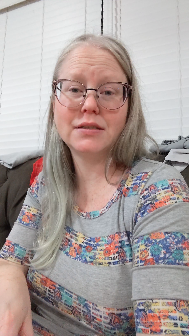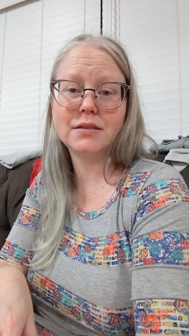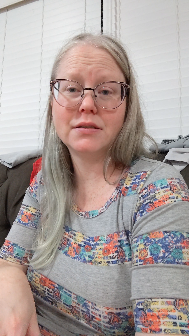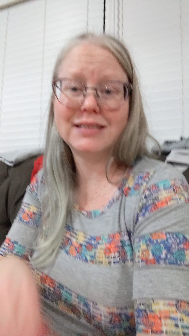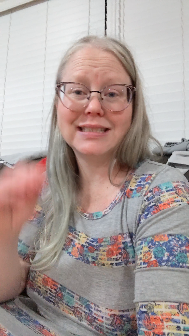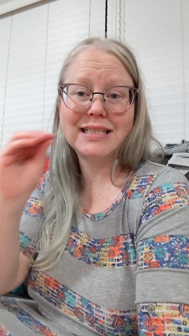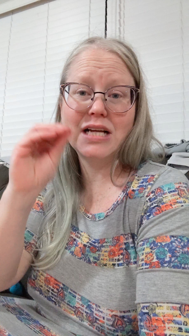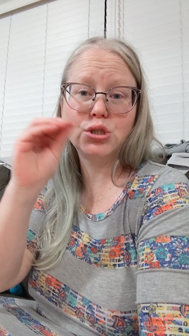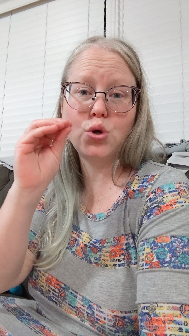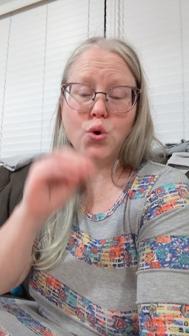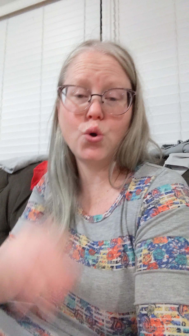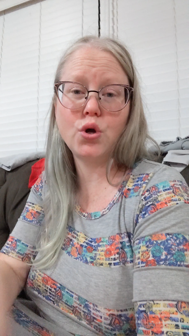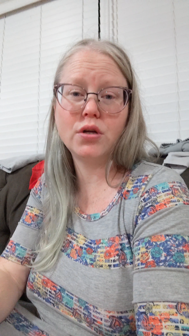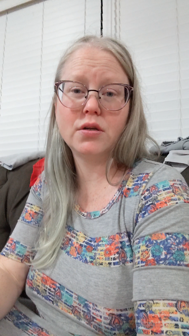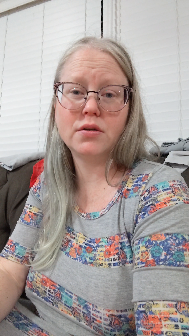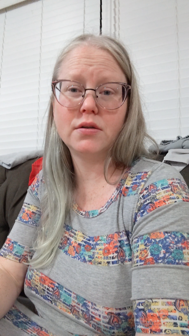dinosaur